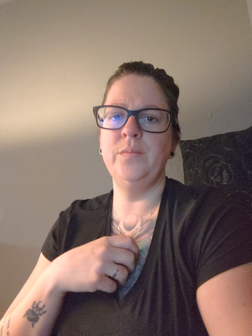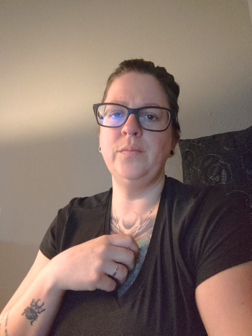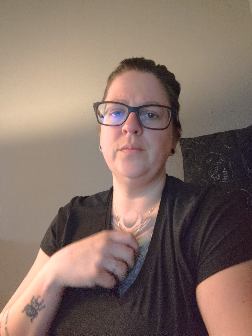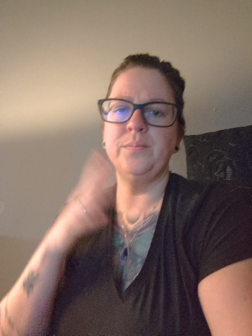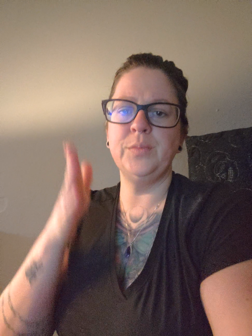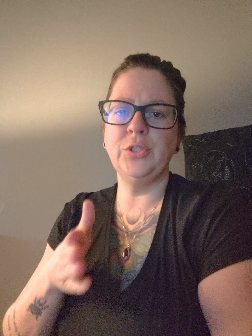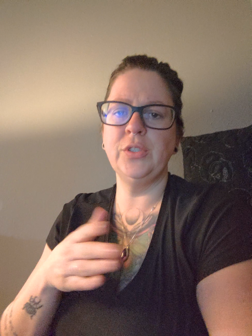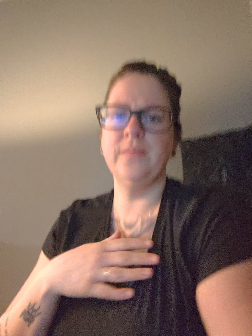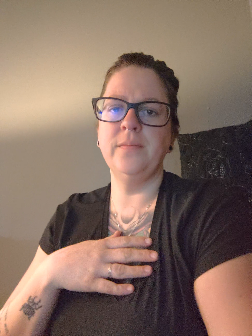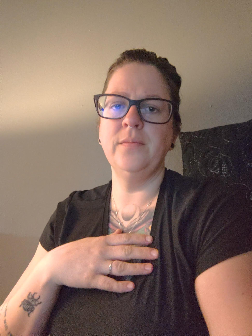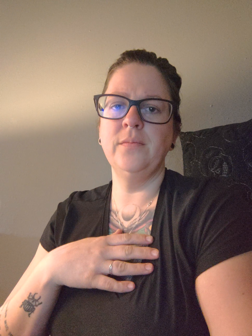person